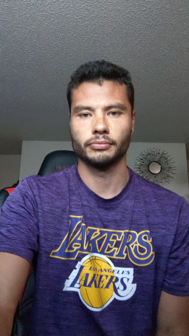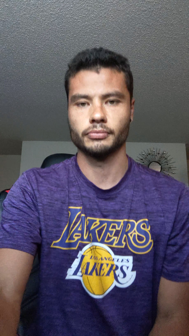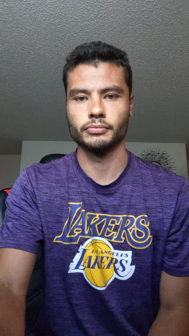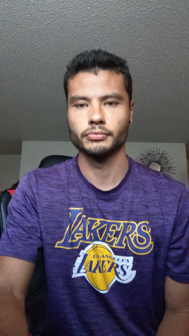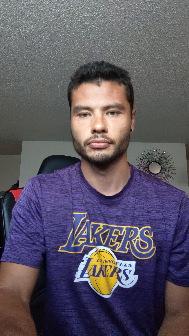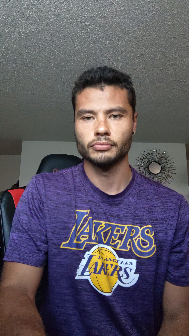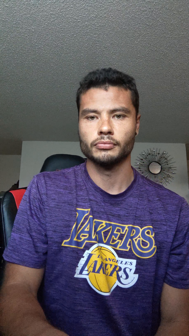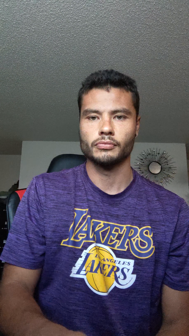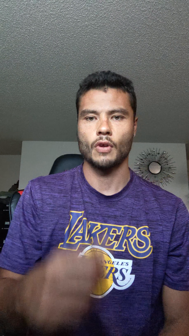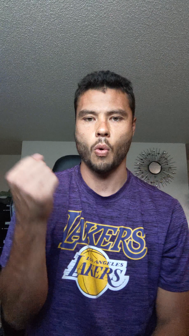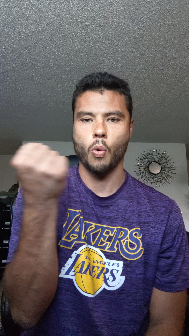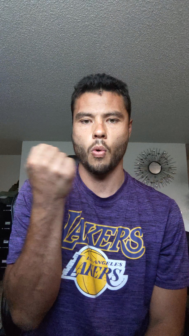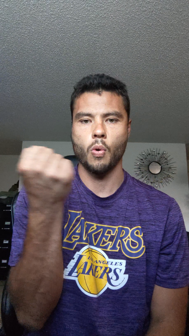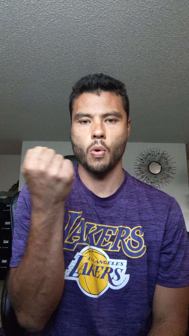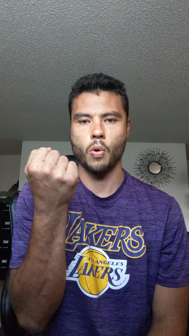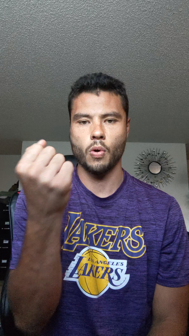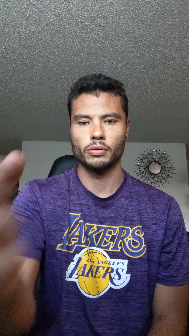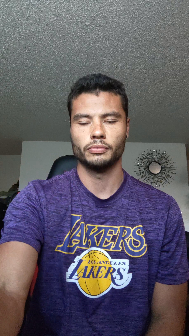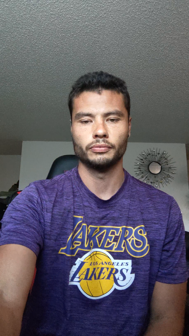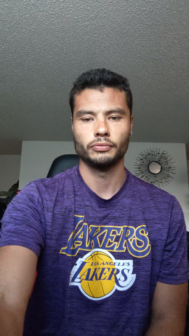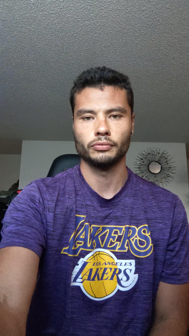hold